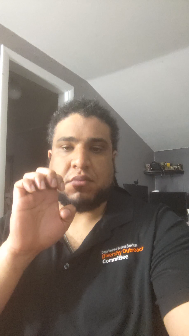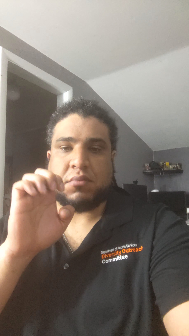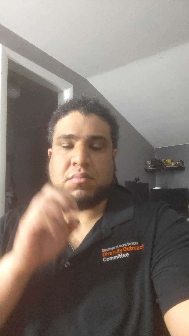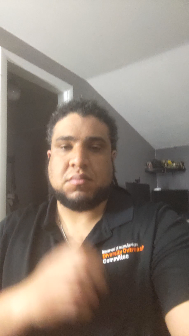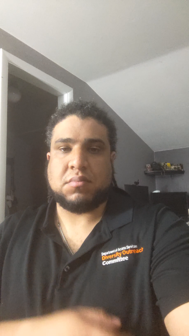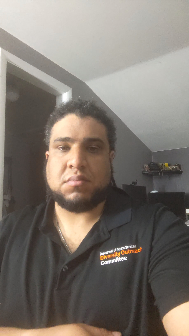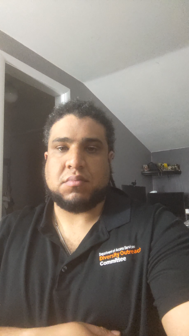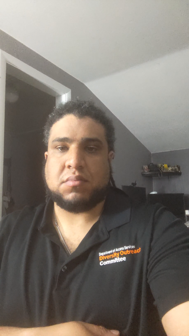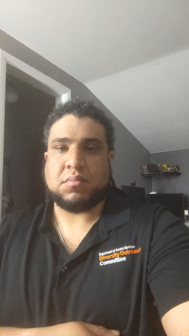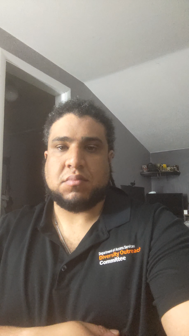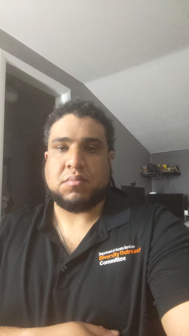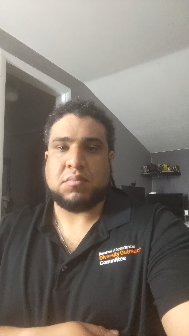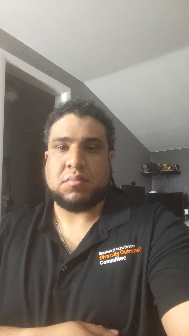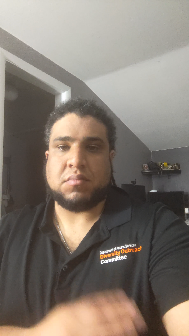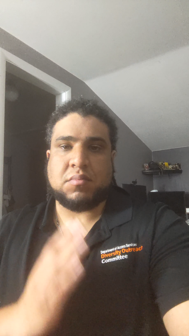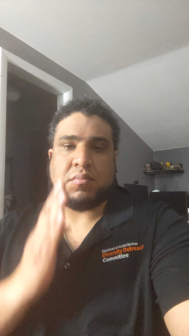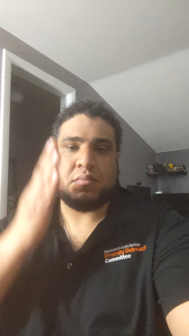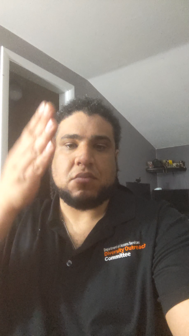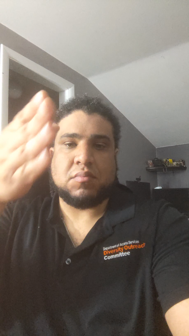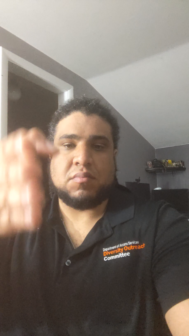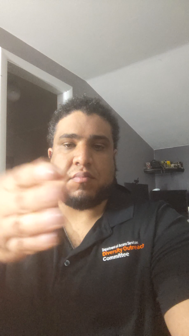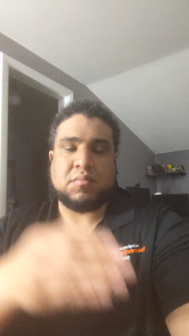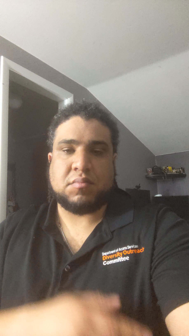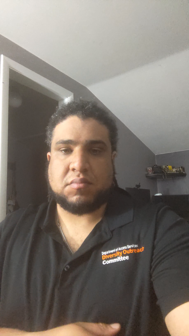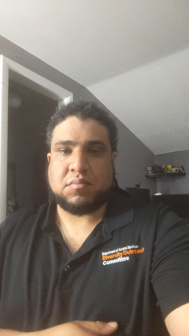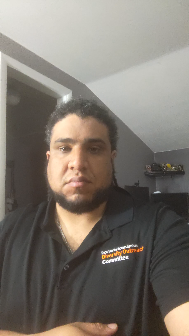over